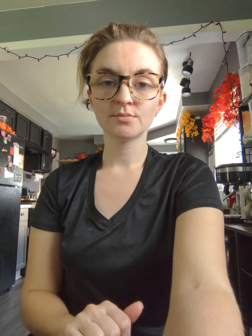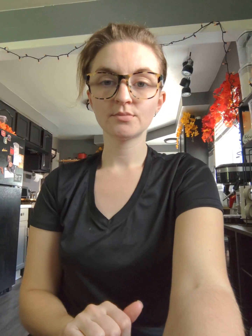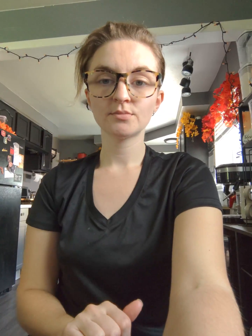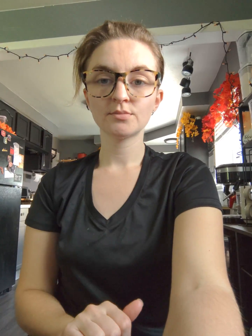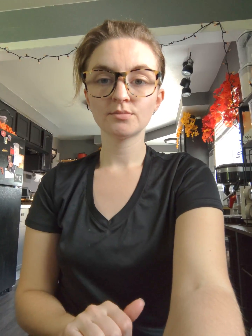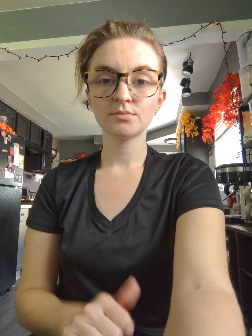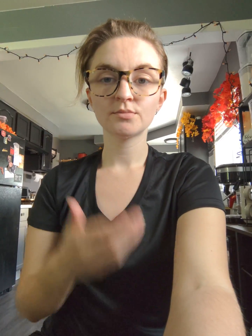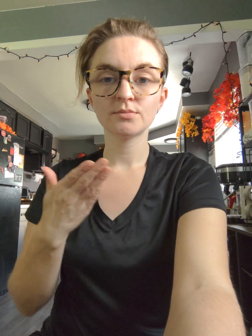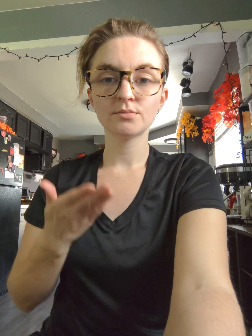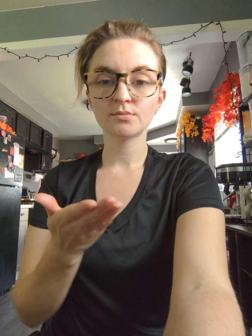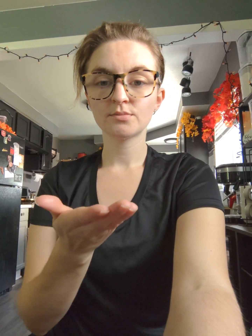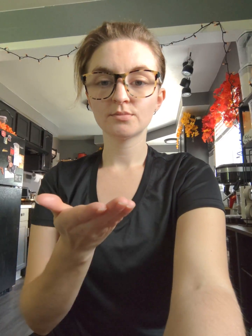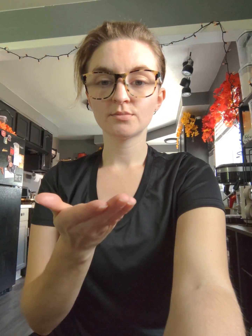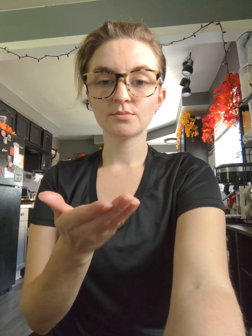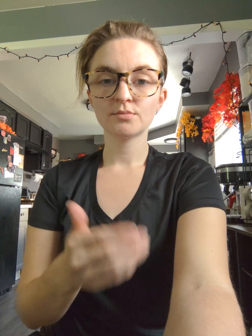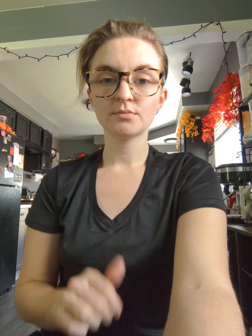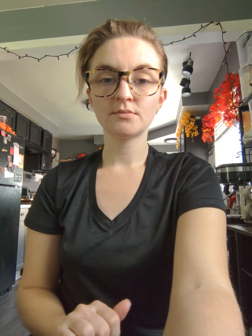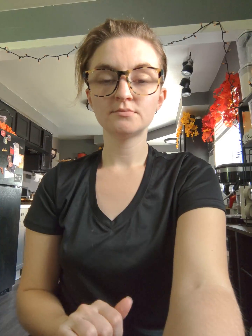oven